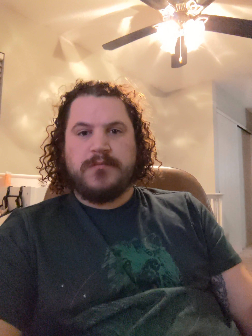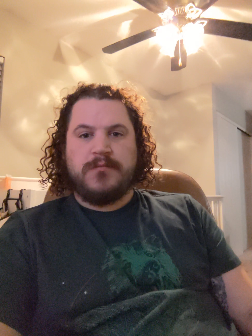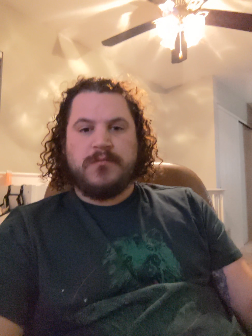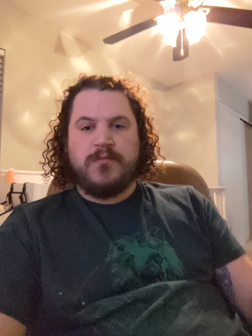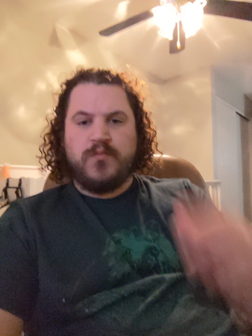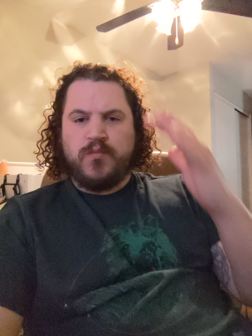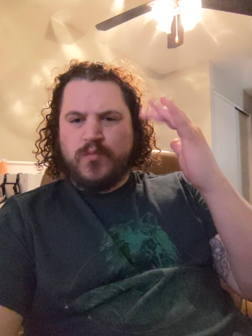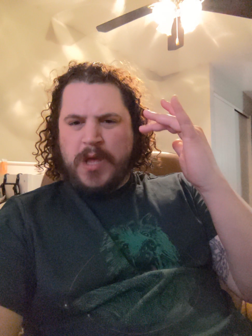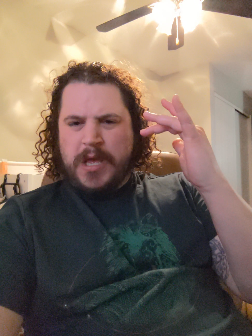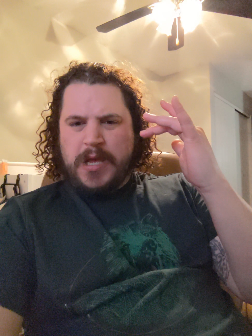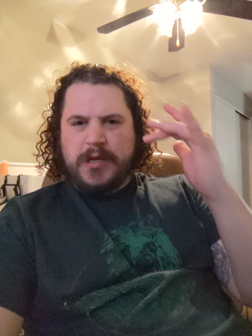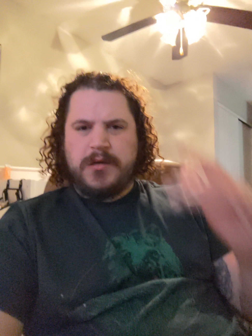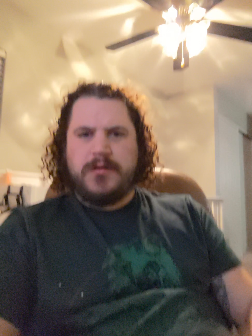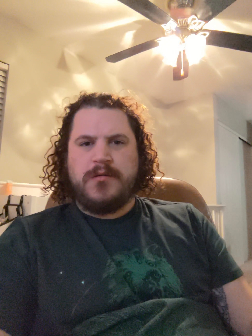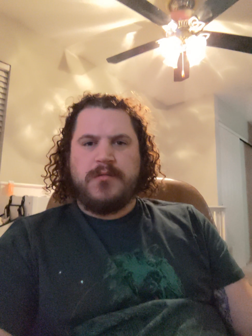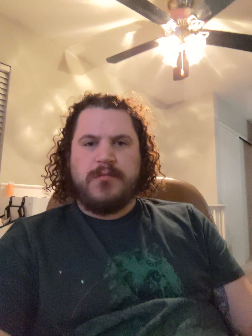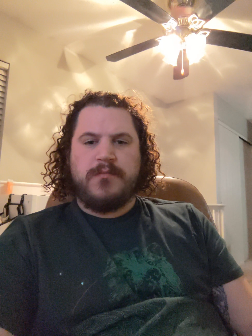why